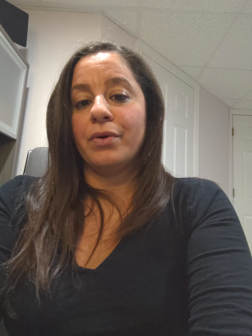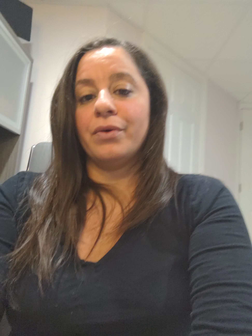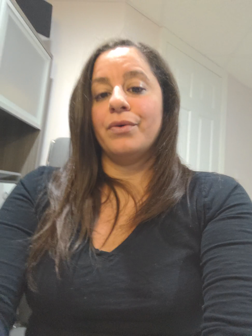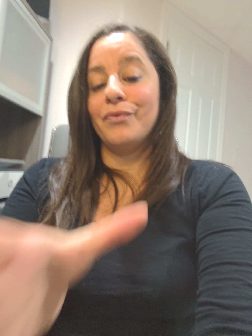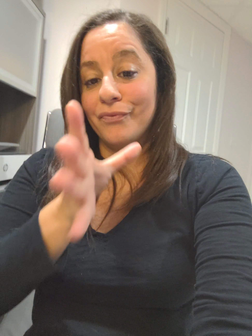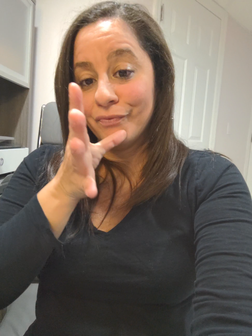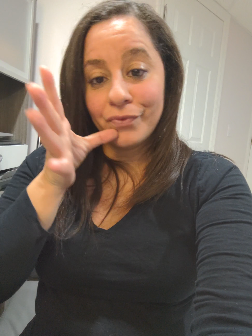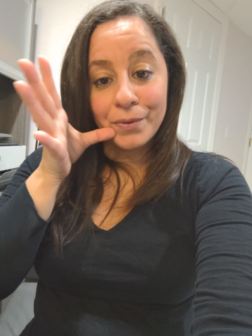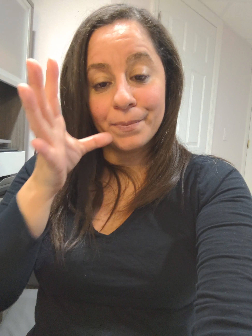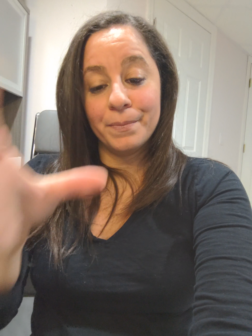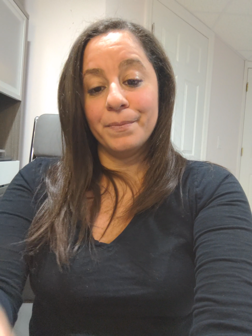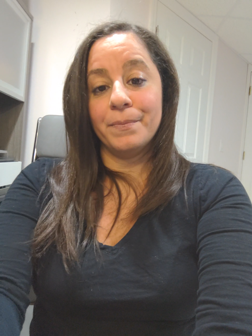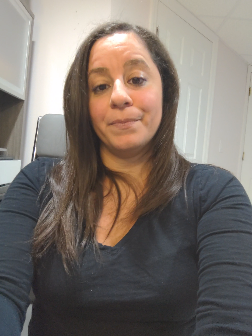farm